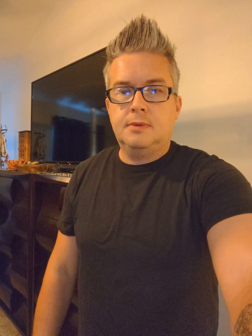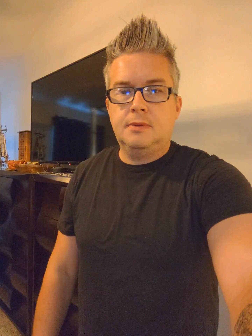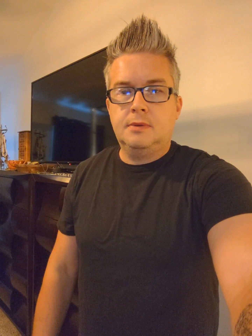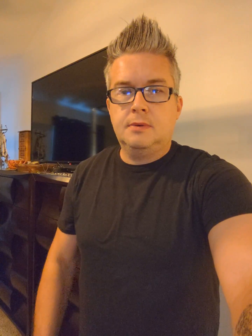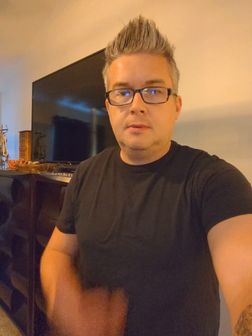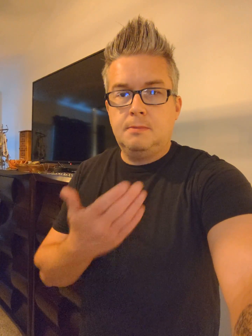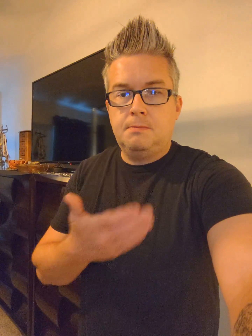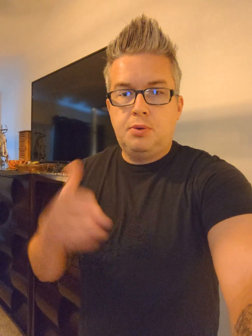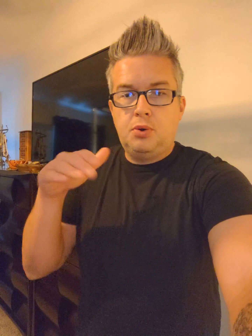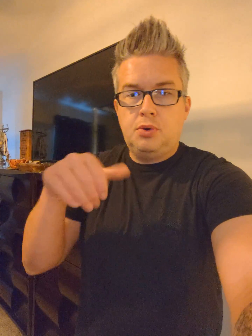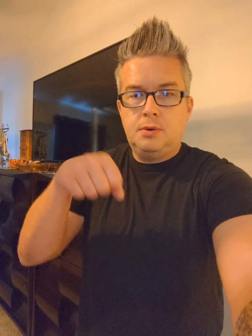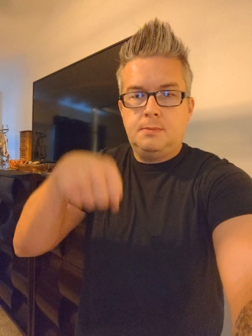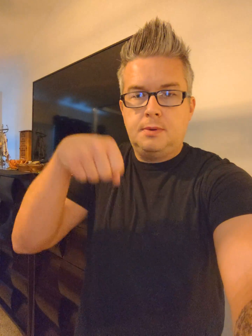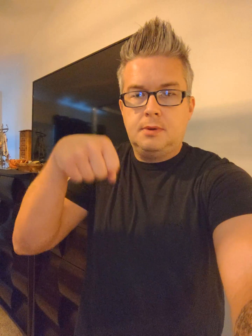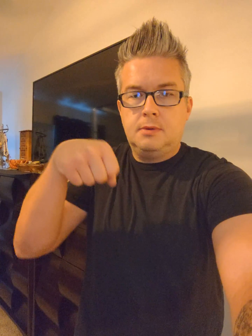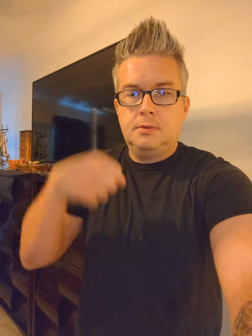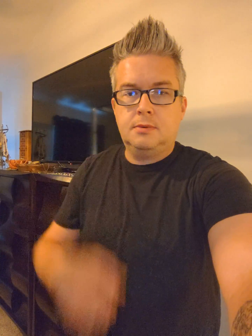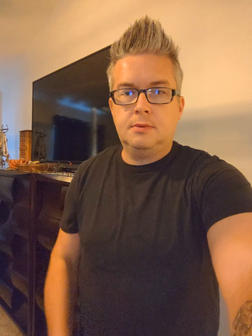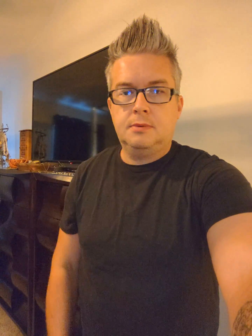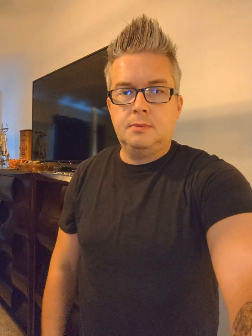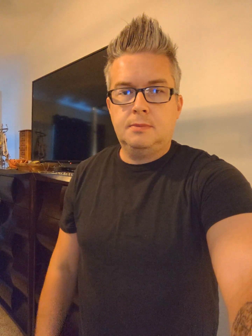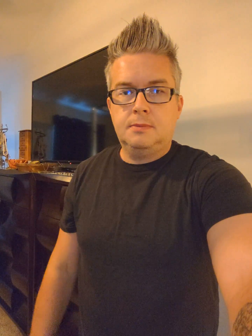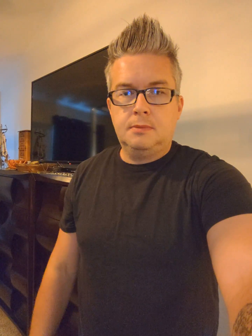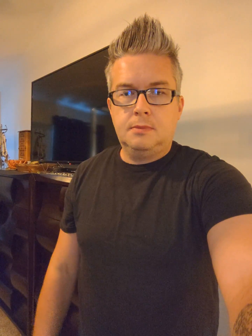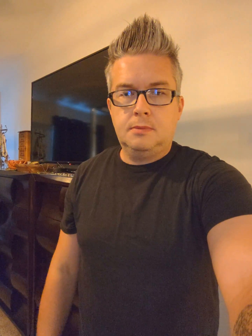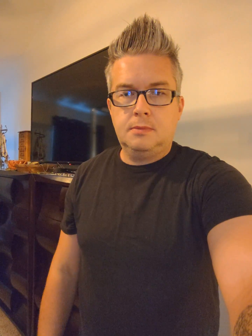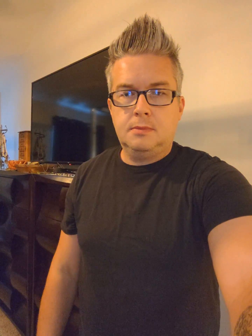basket